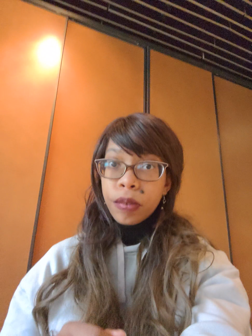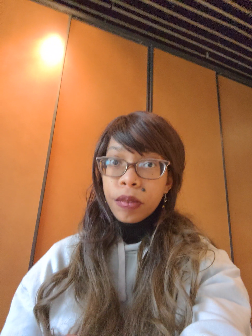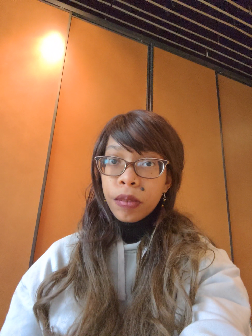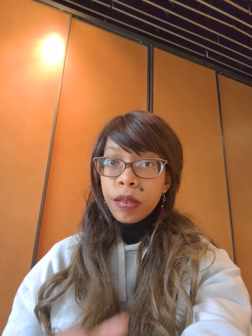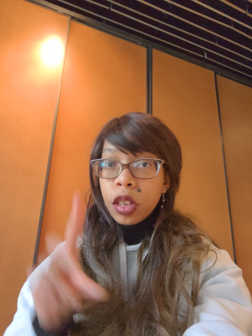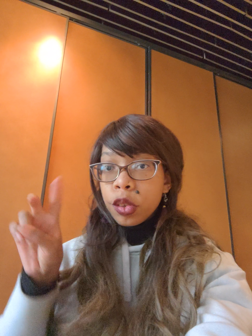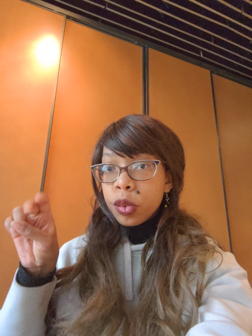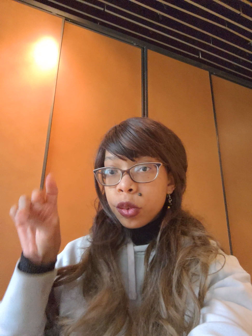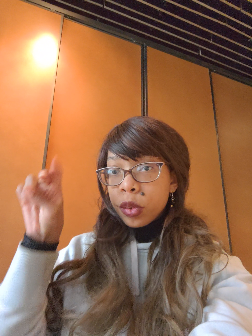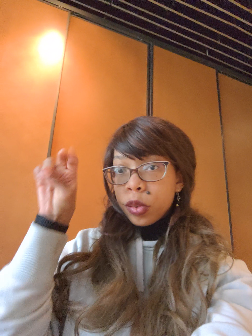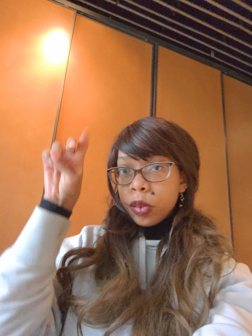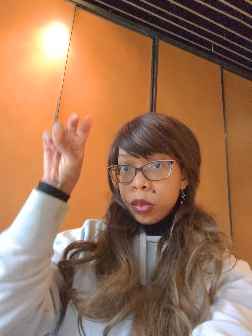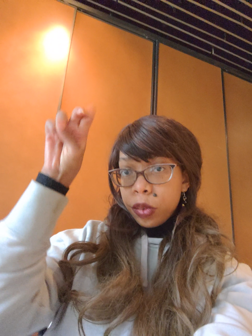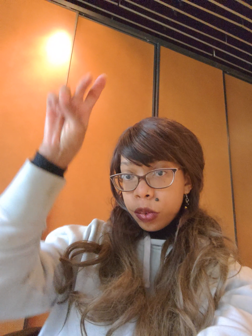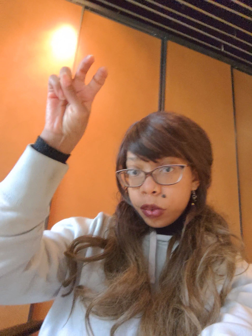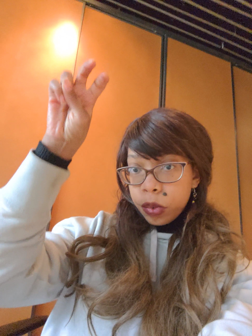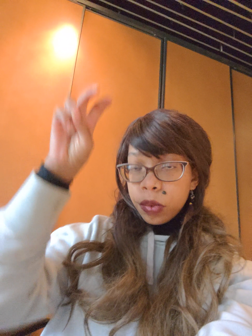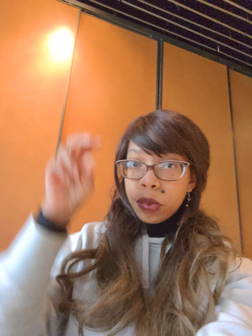stairs